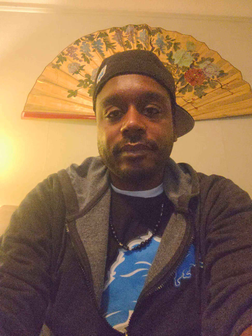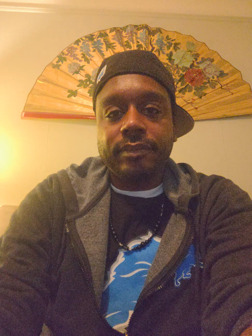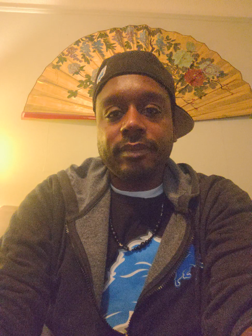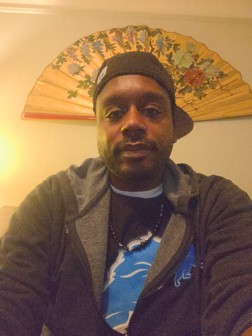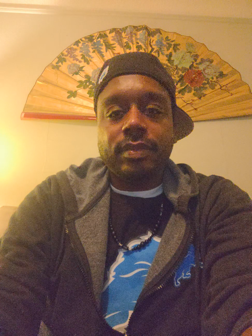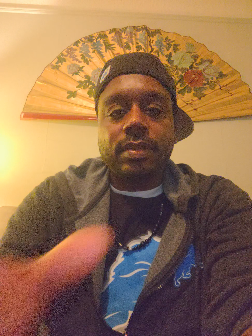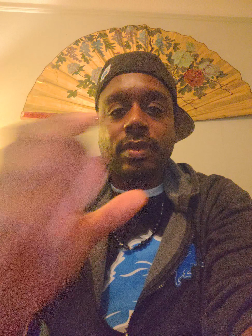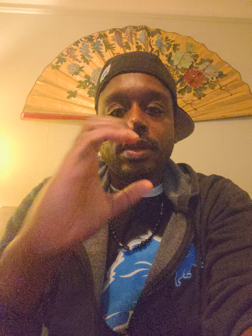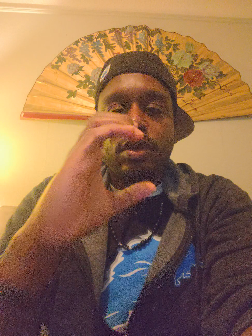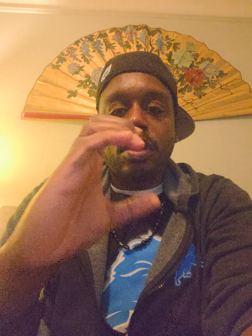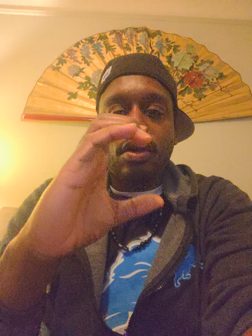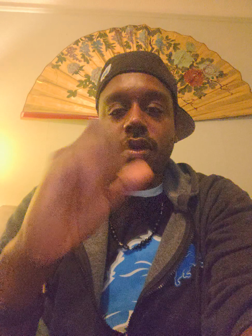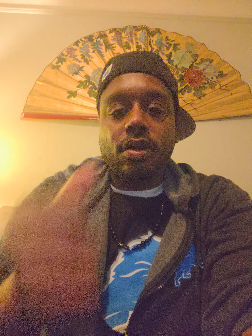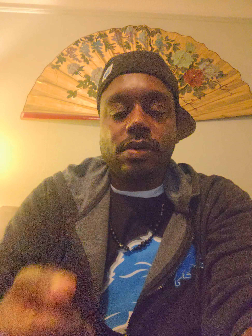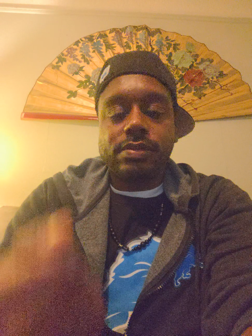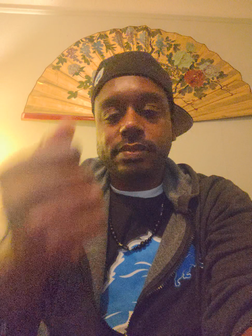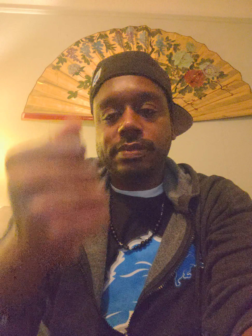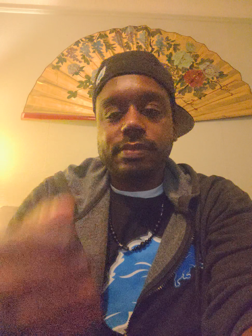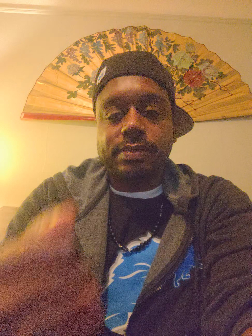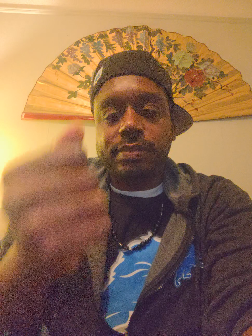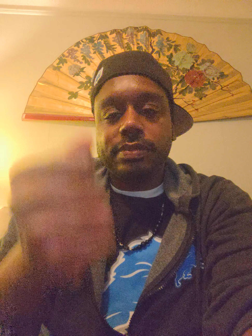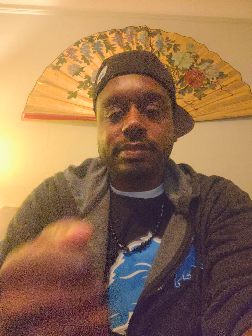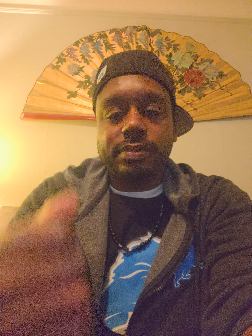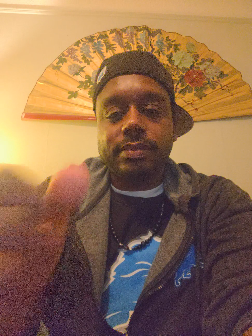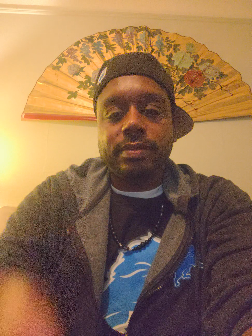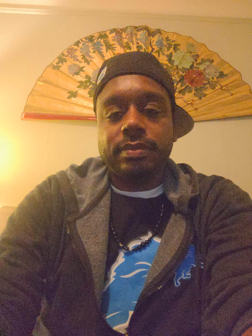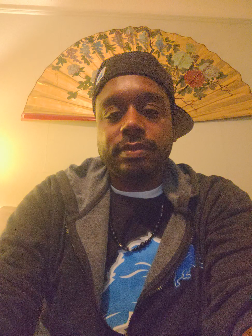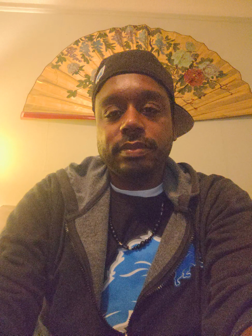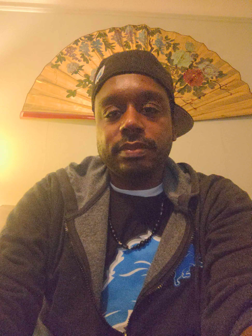car